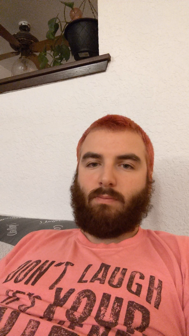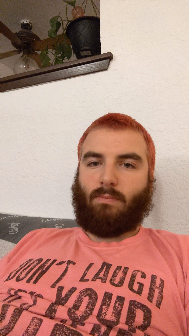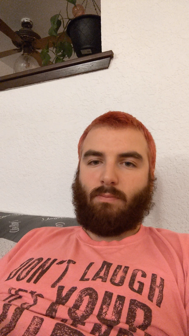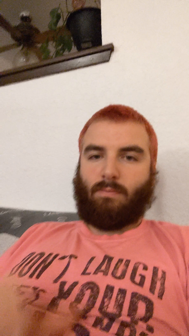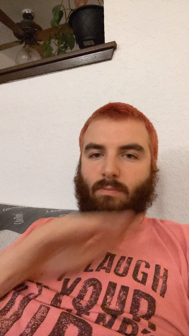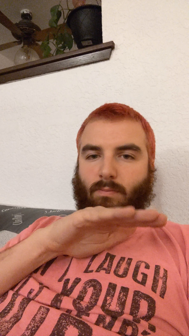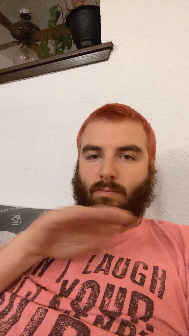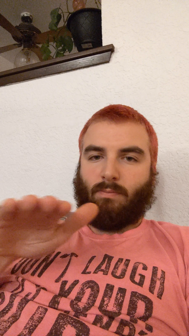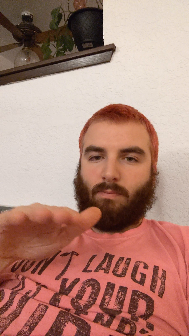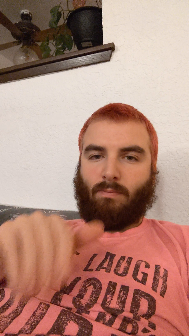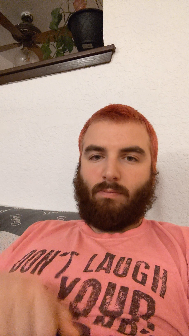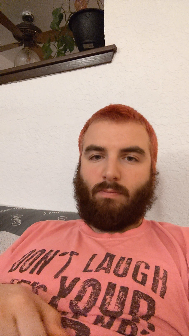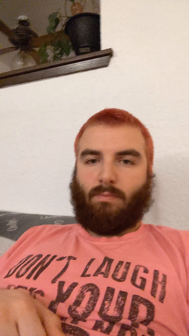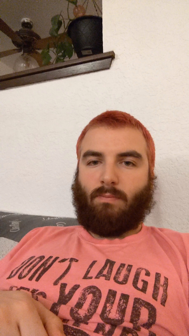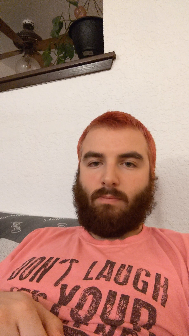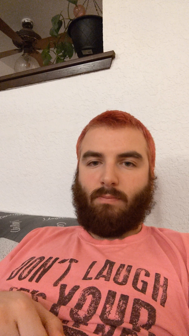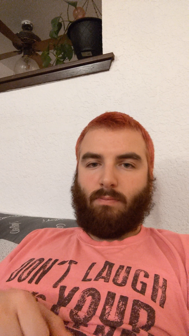nice